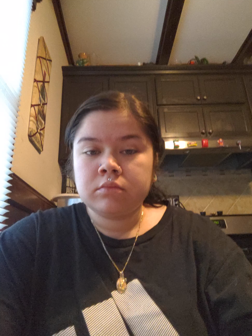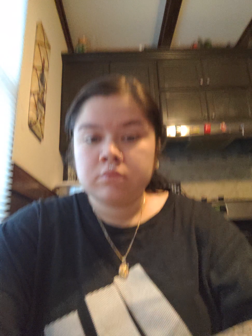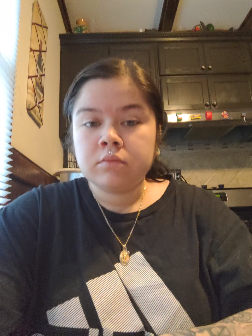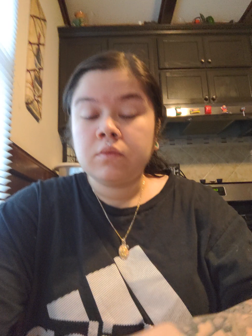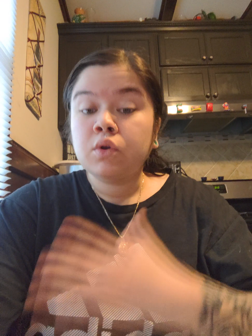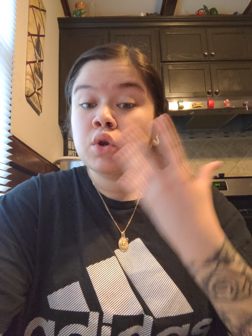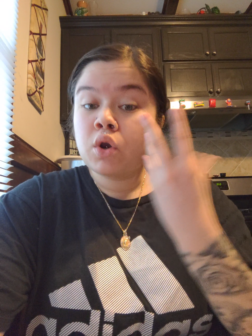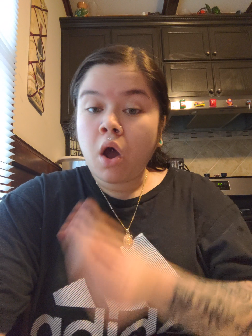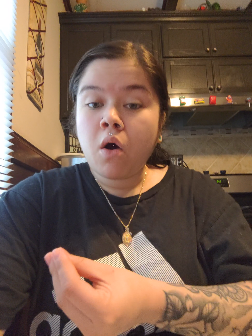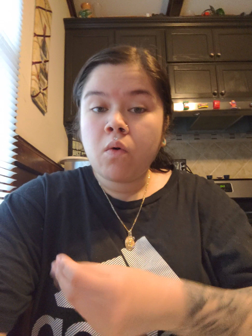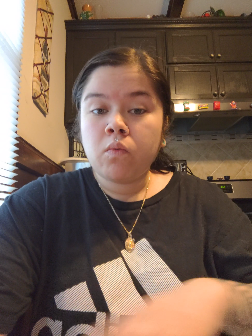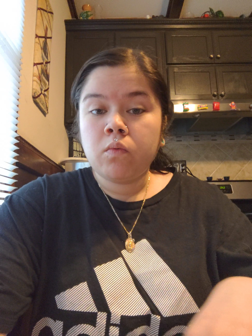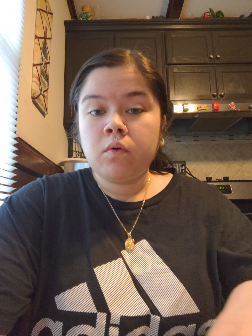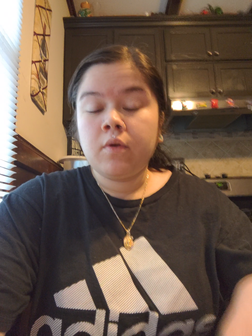go